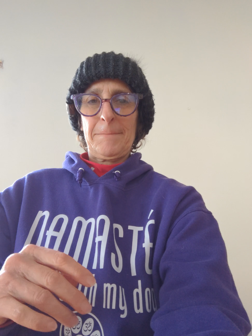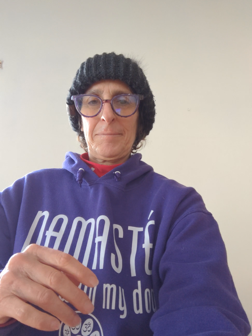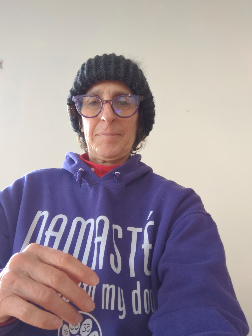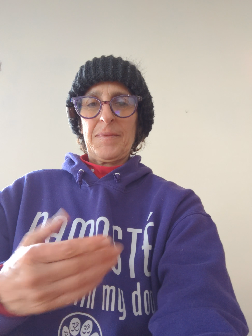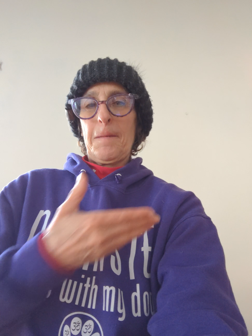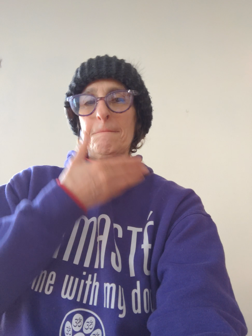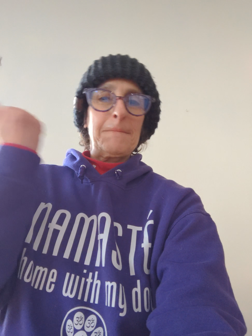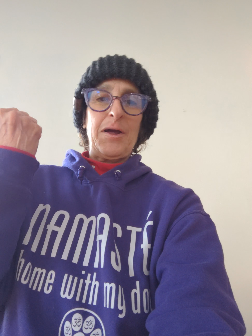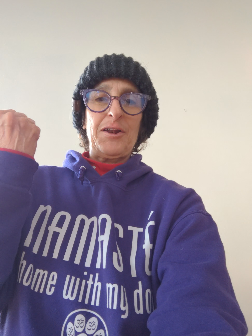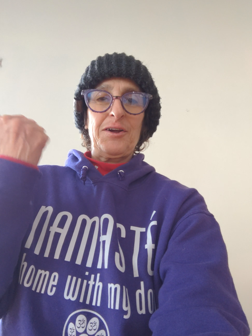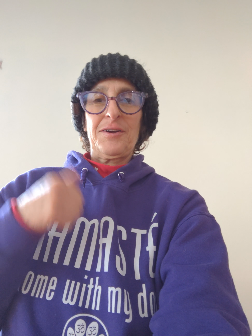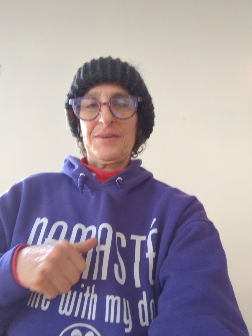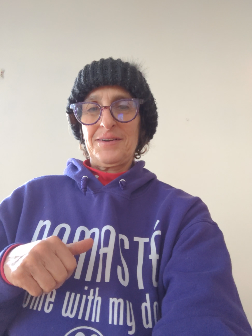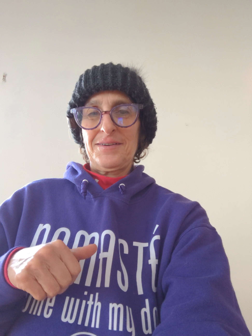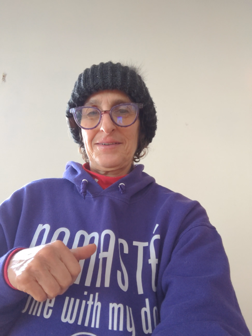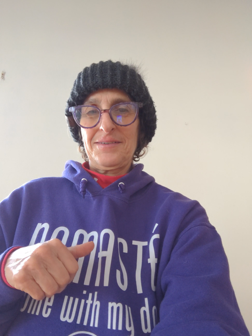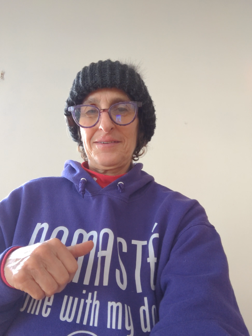better